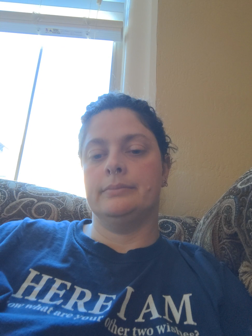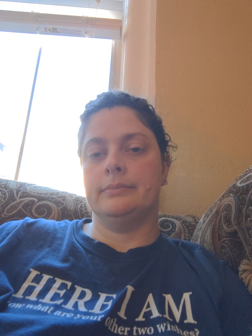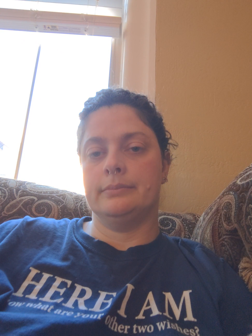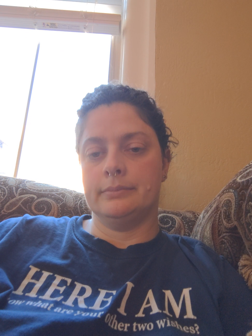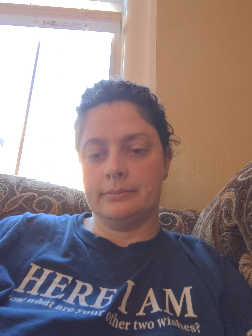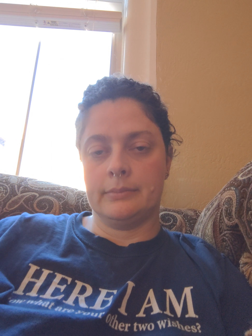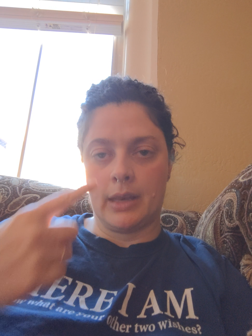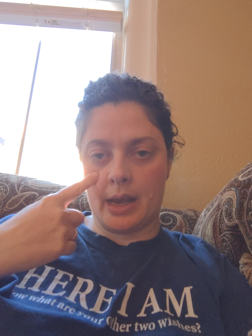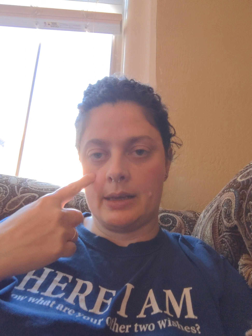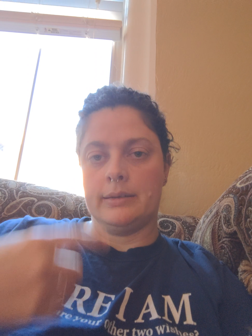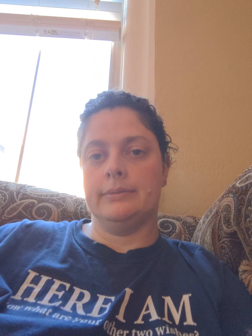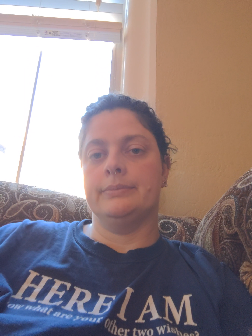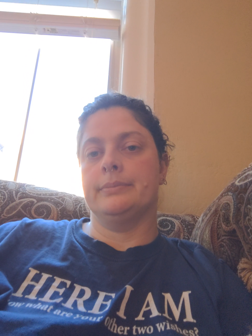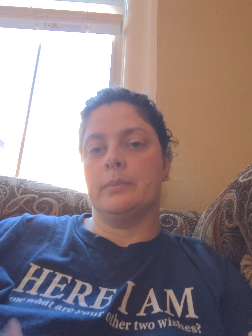eye